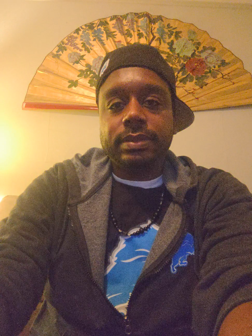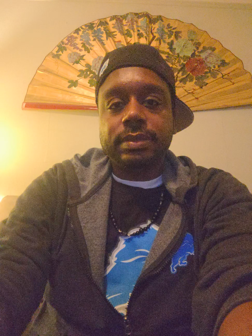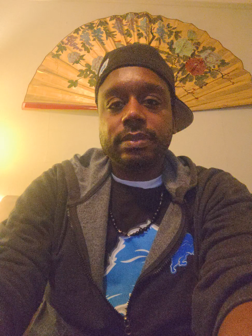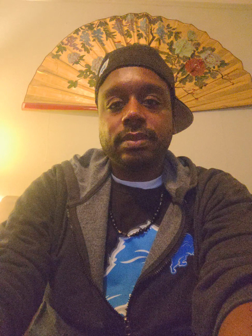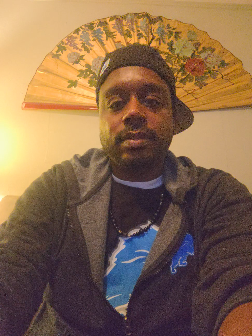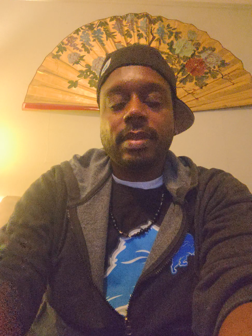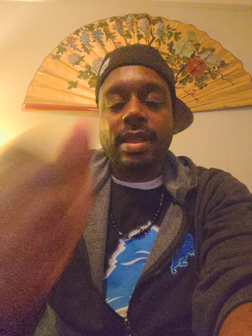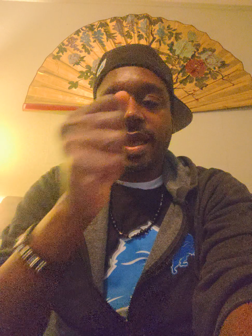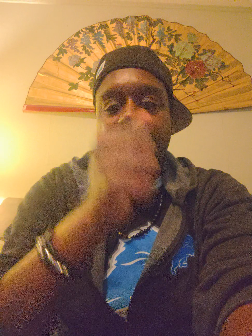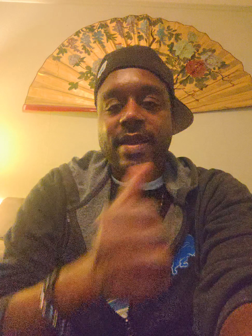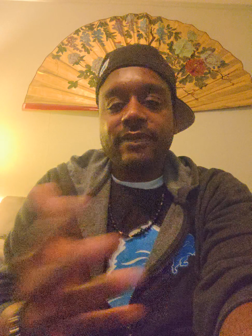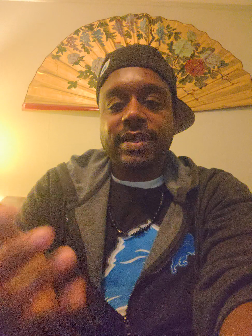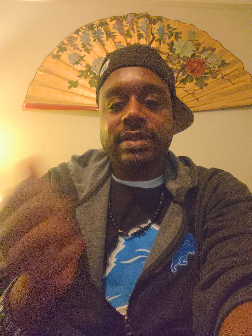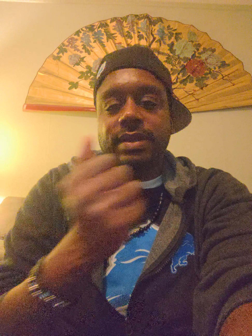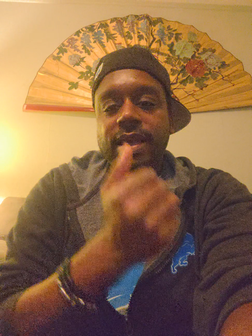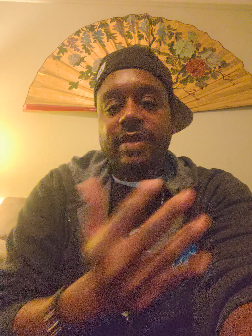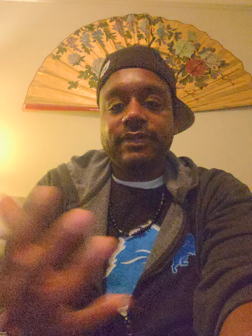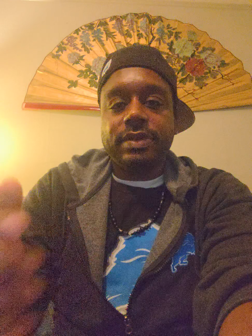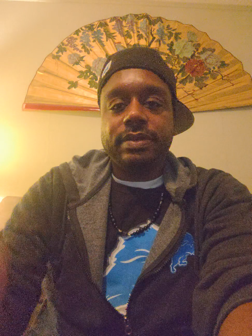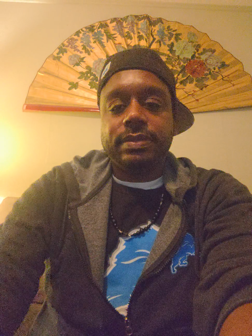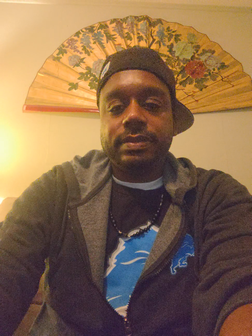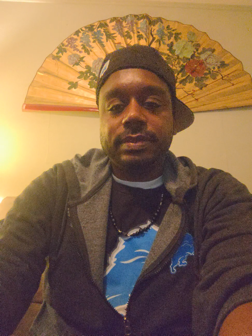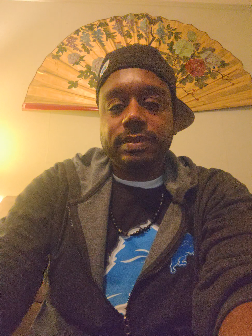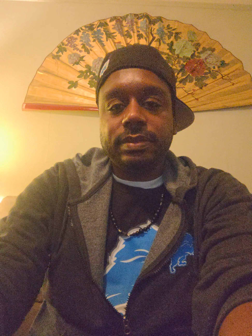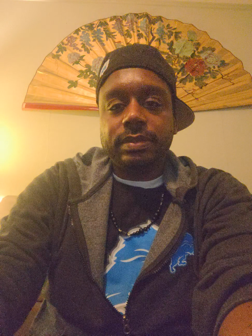every